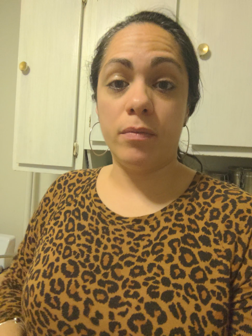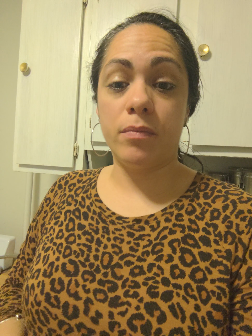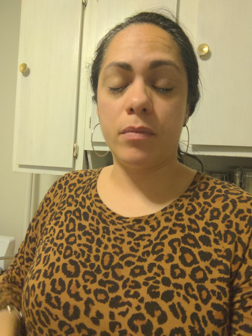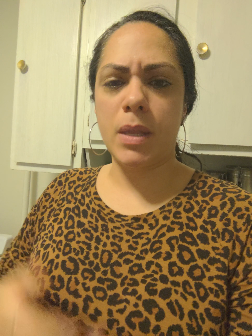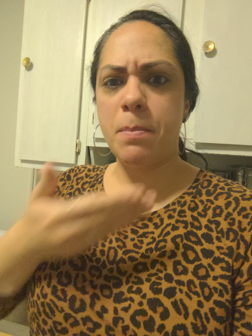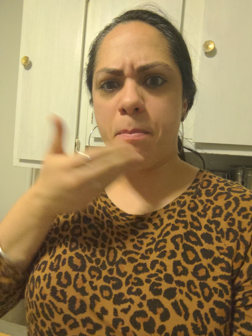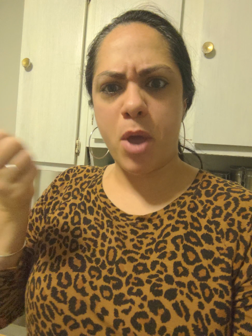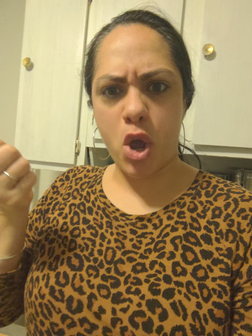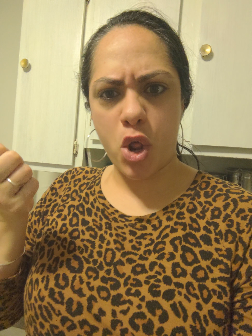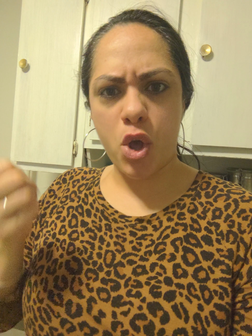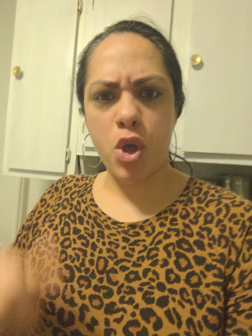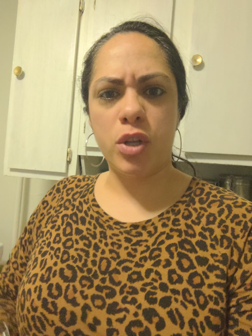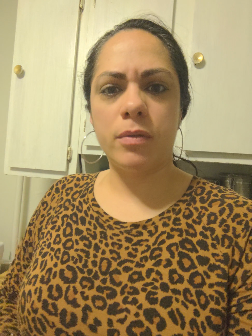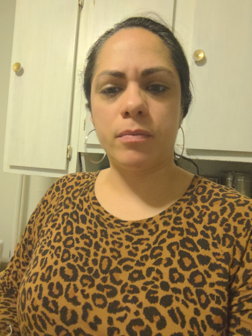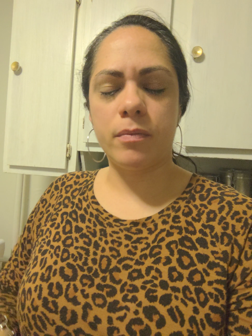better